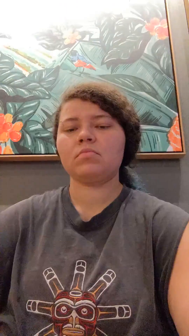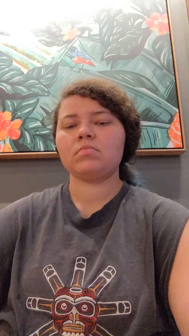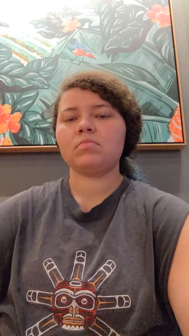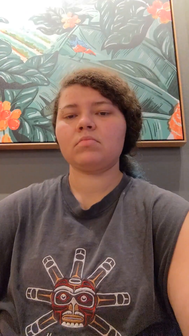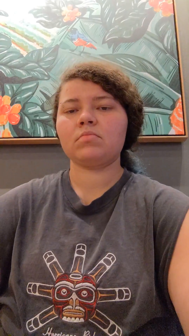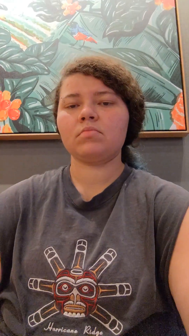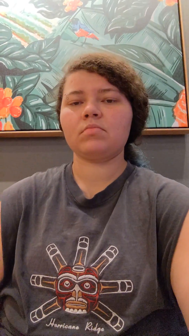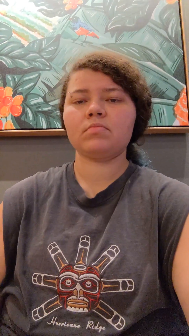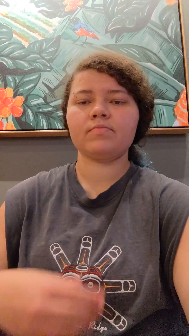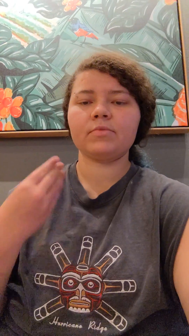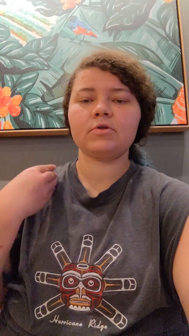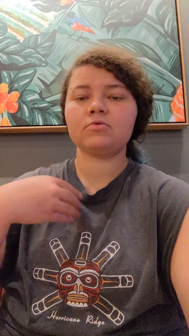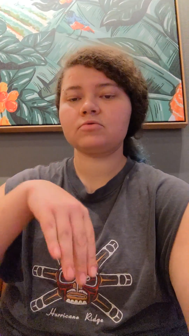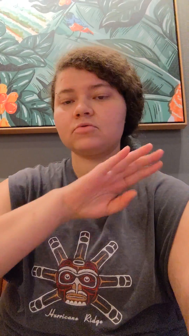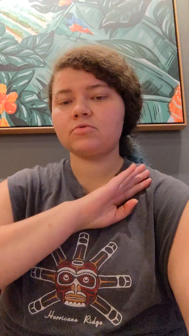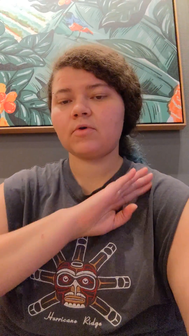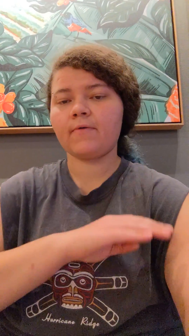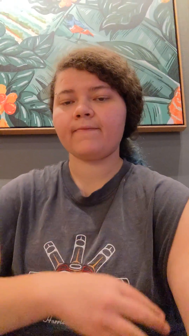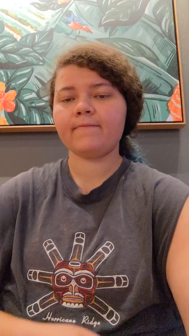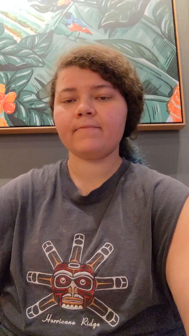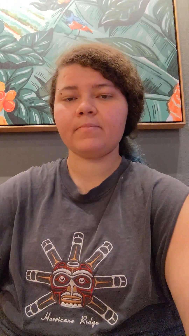scarf